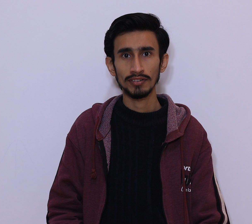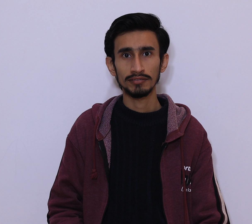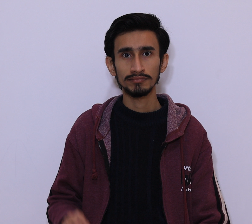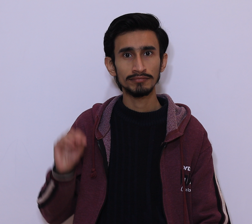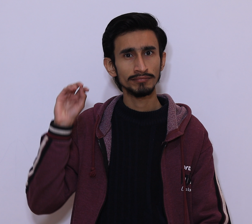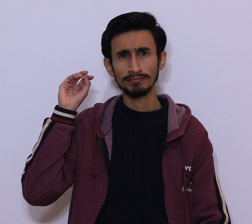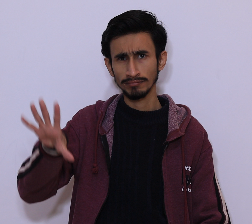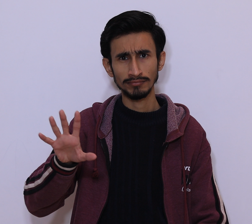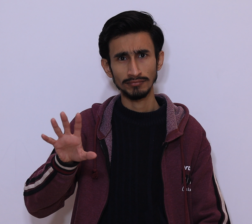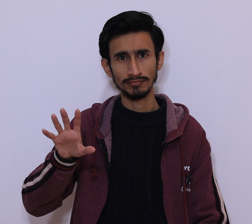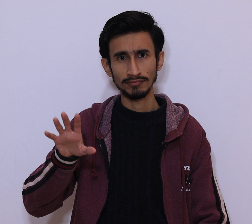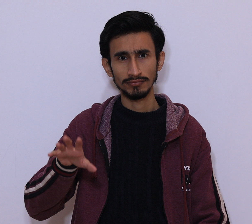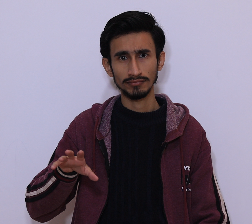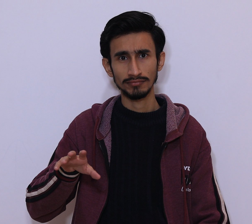bad